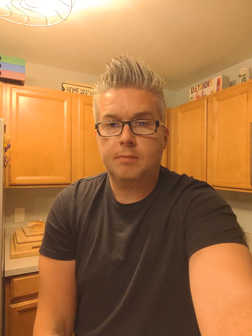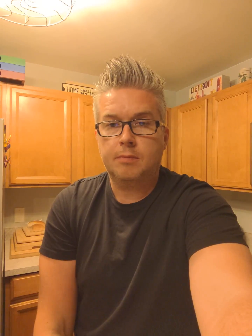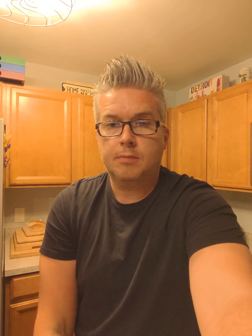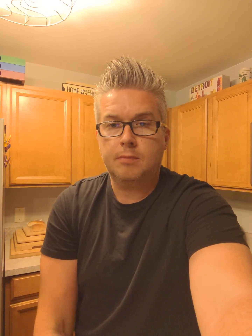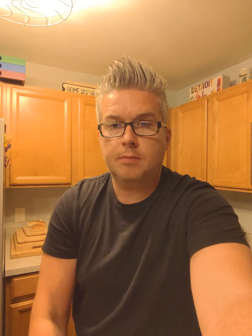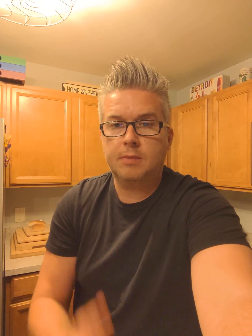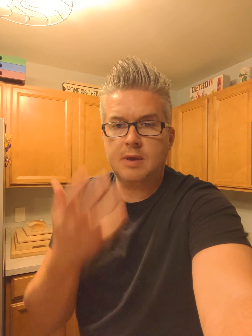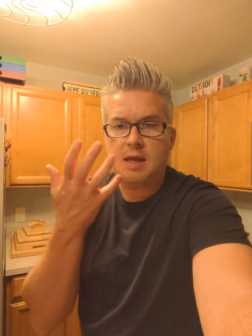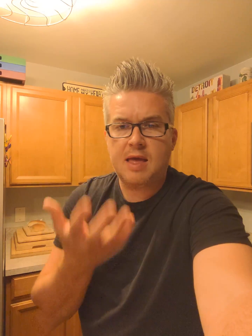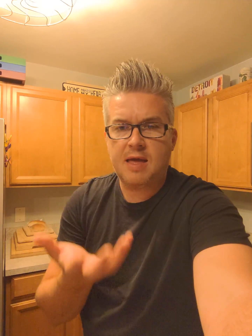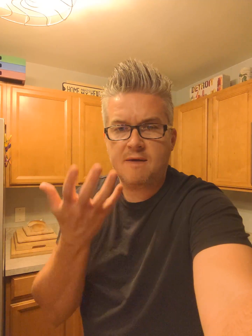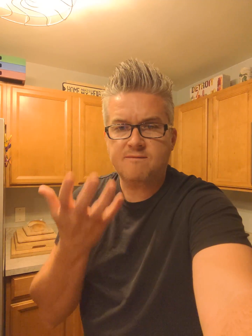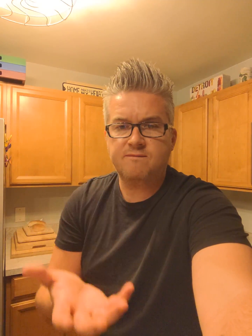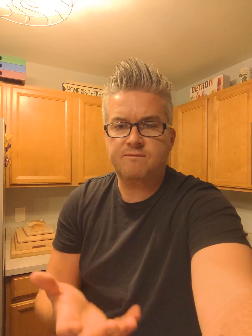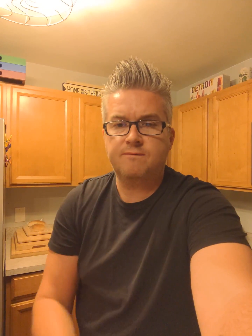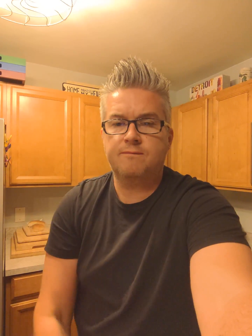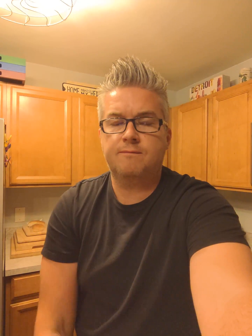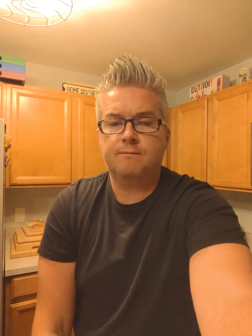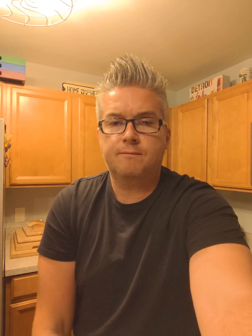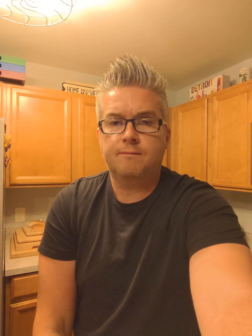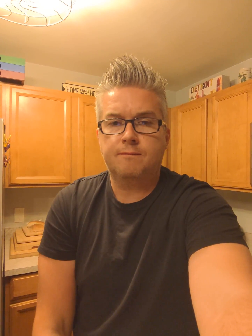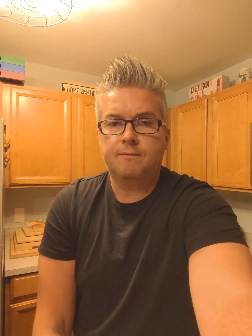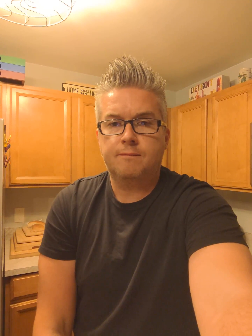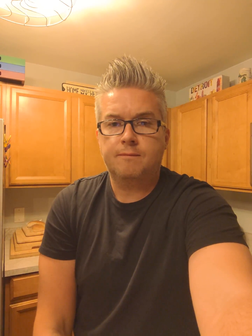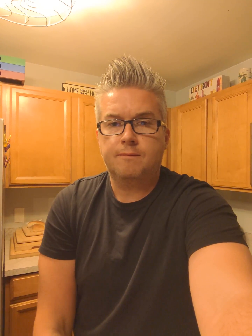heavy